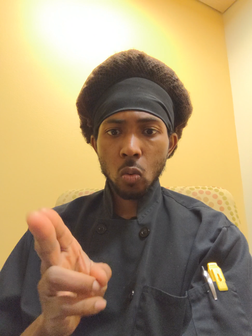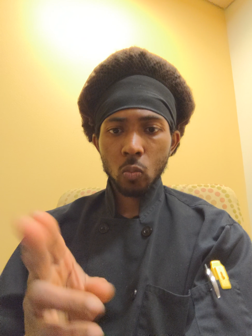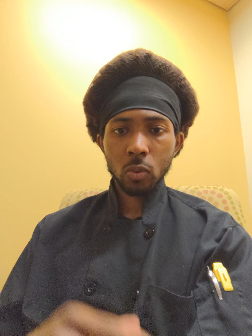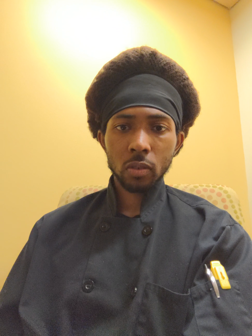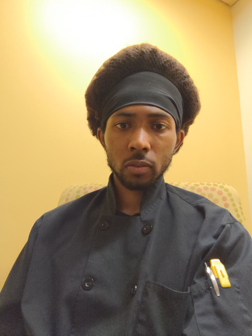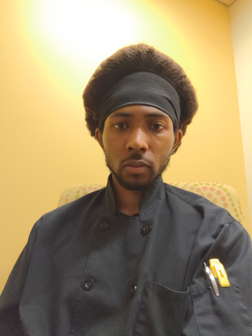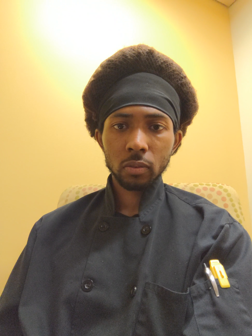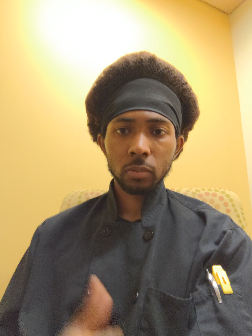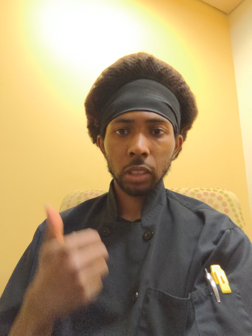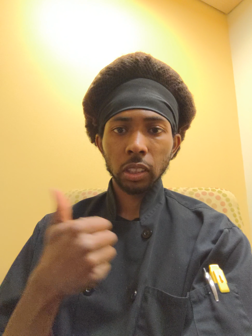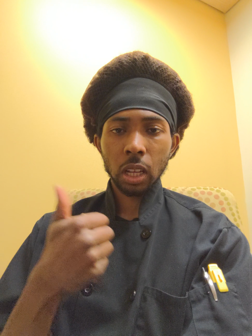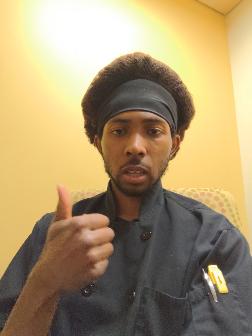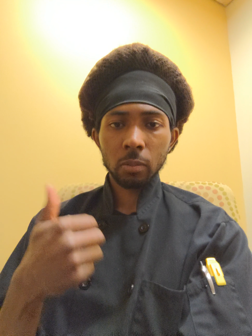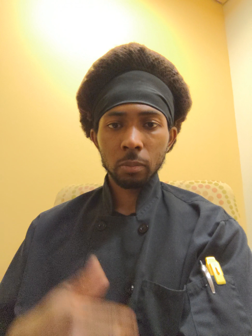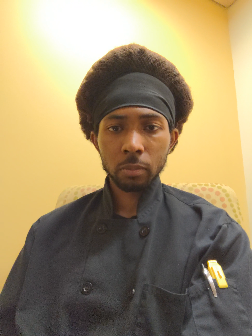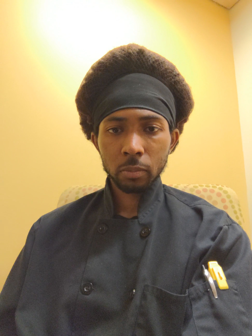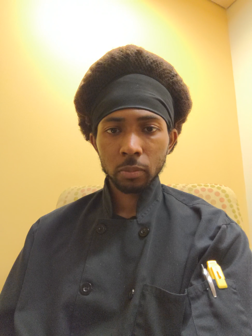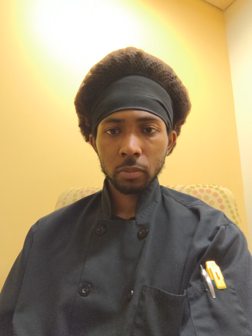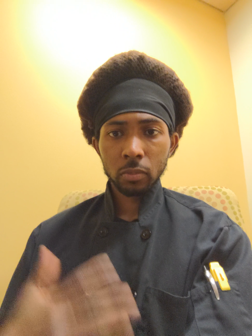game